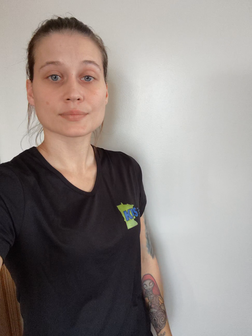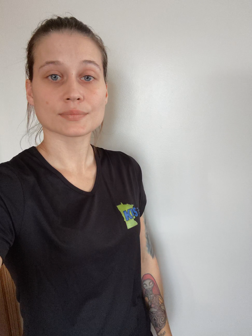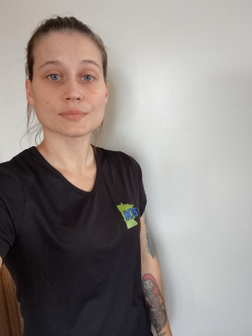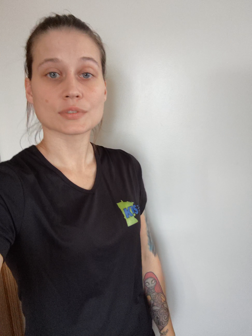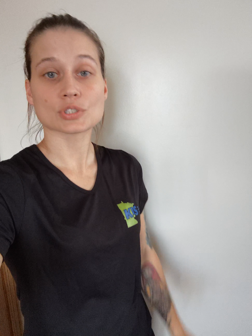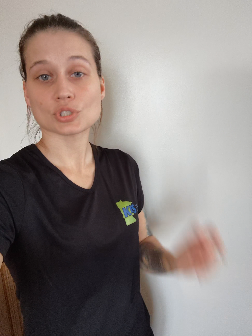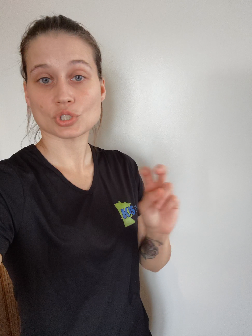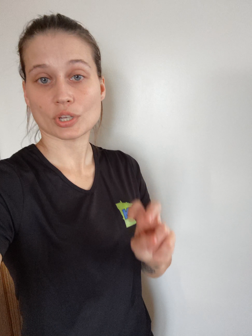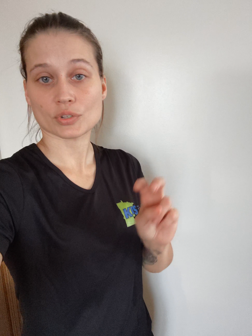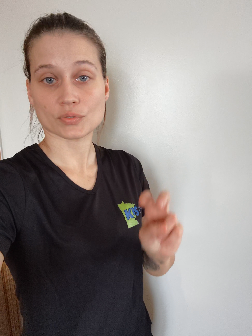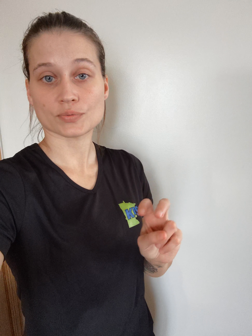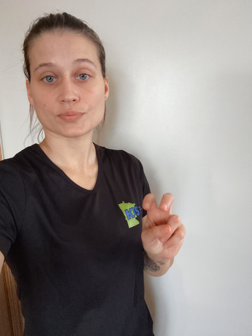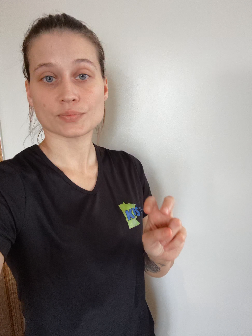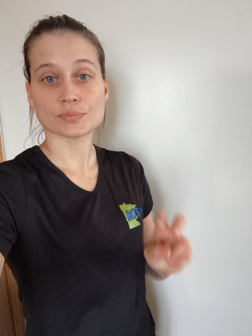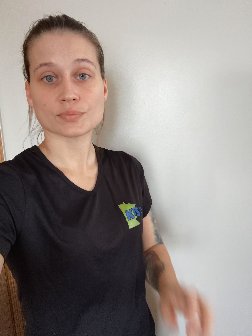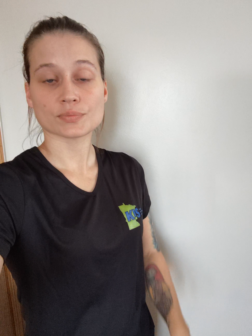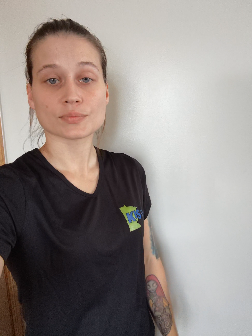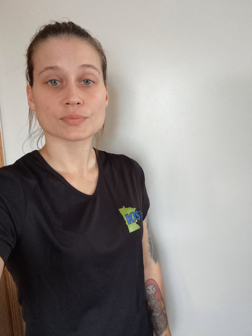chair